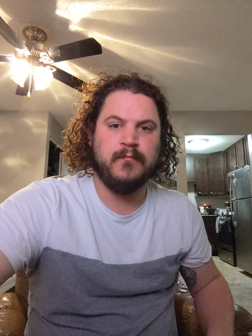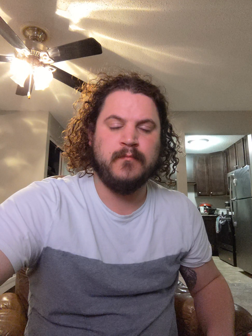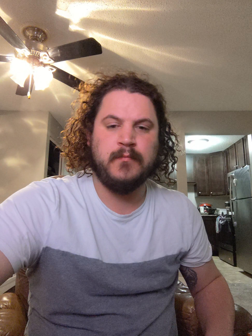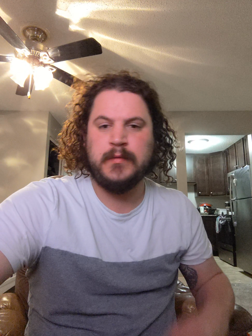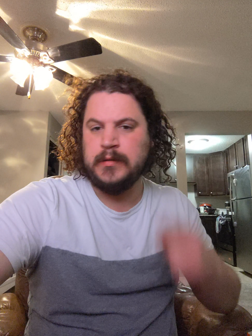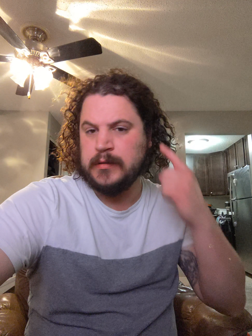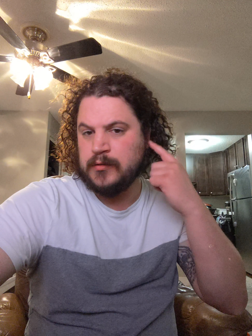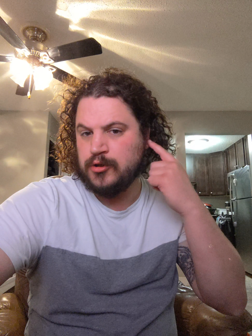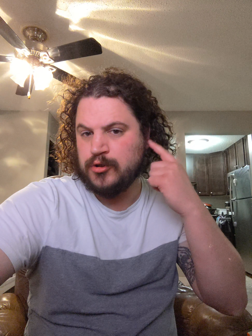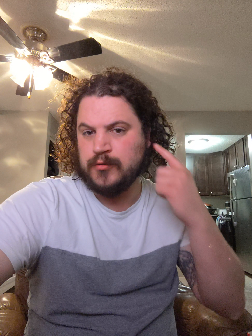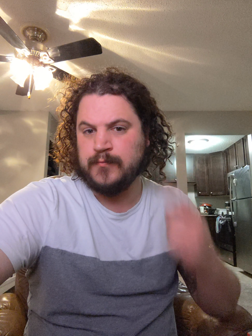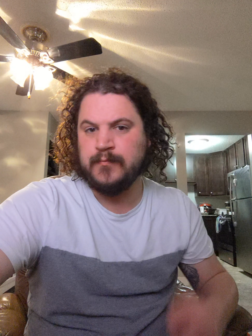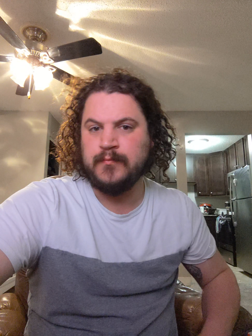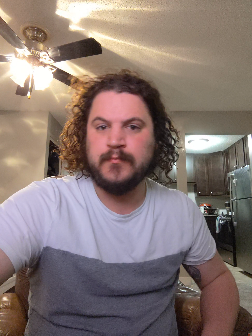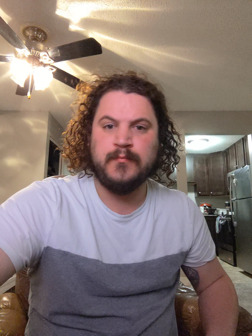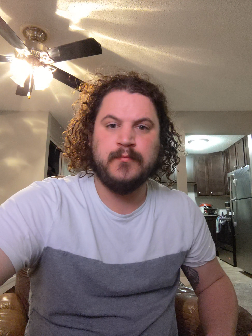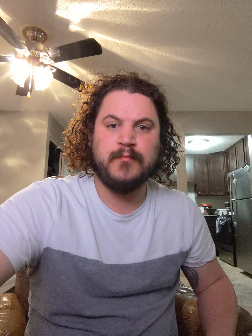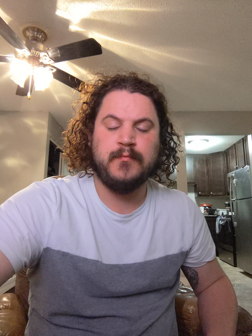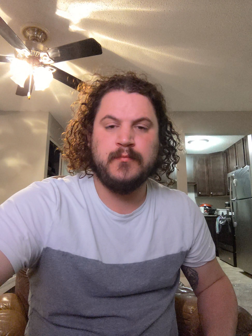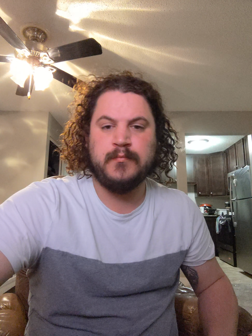ear